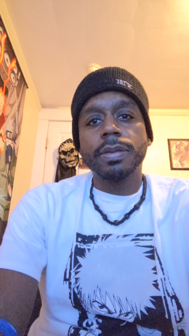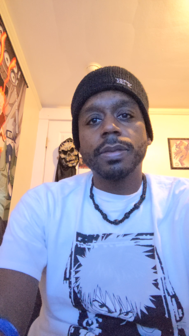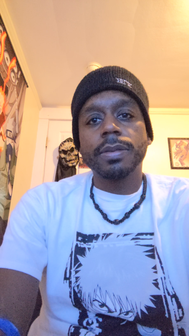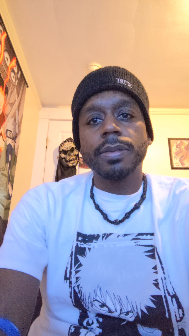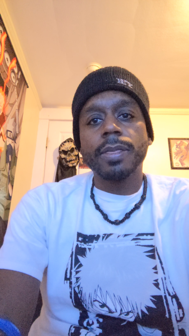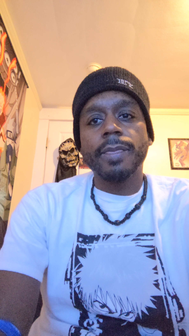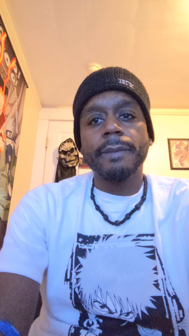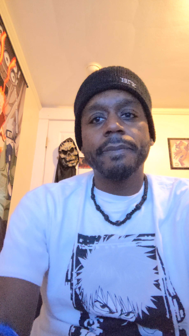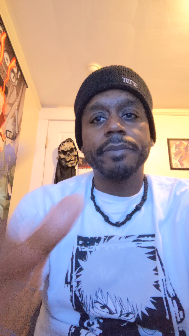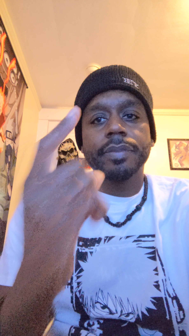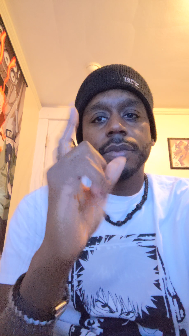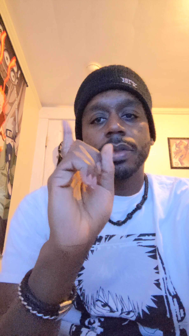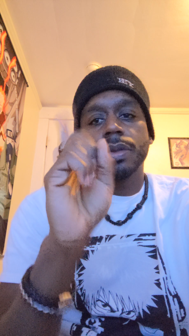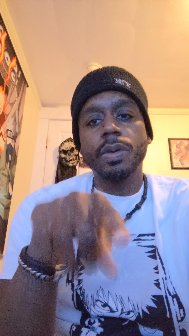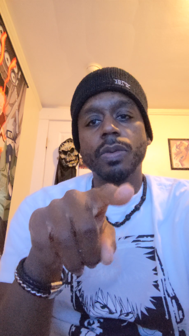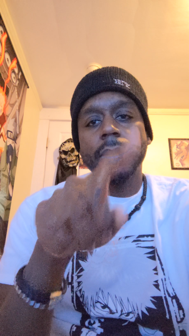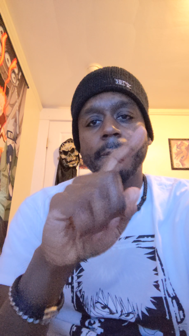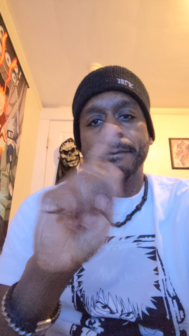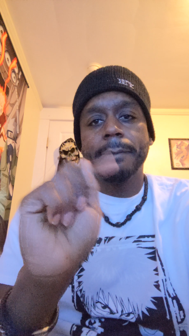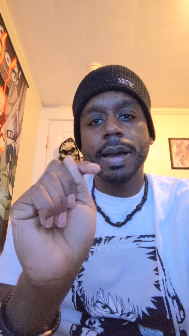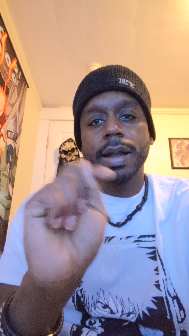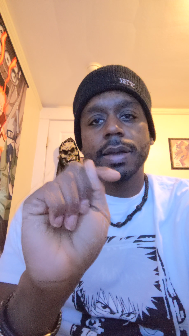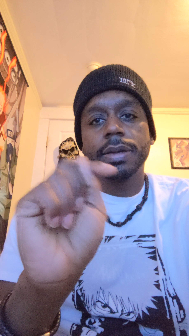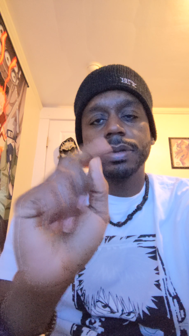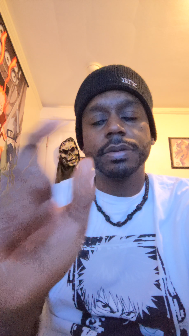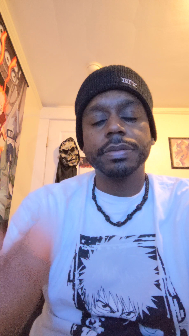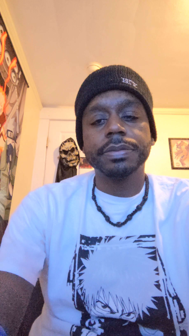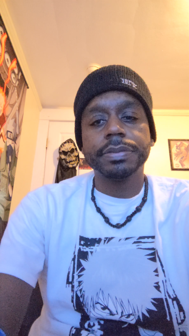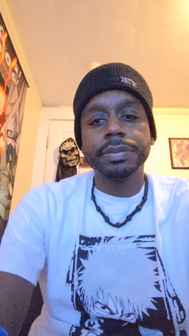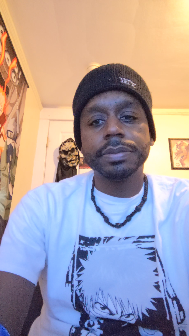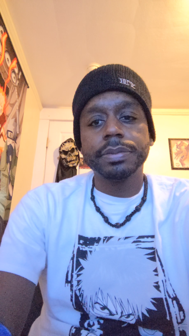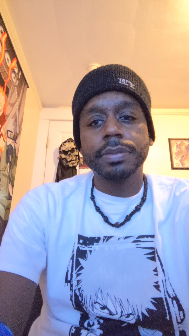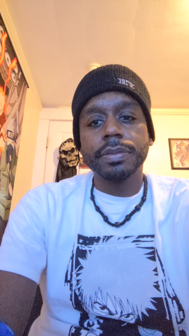go potty